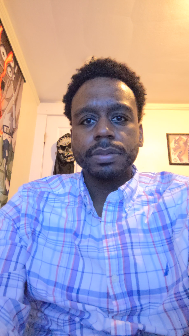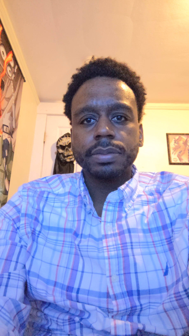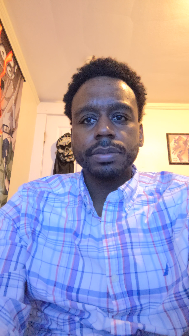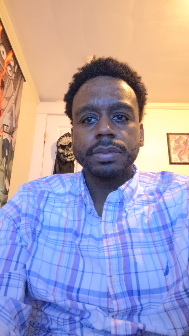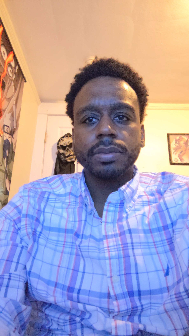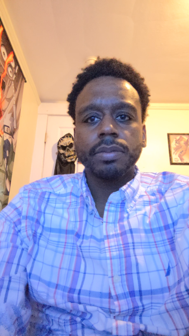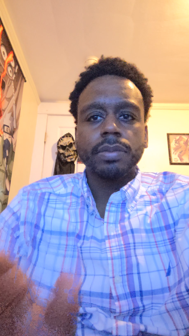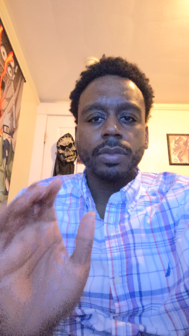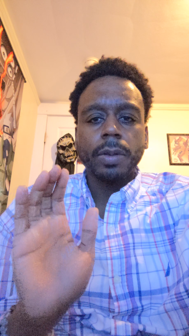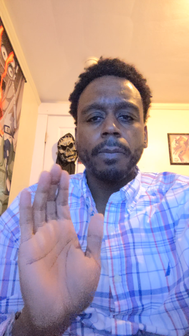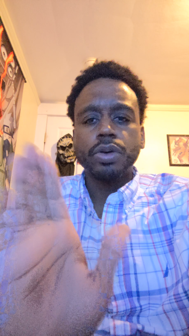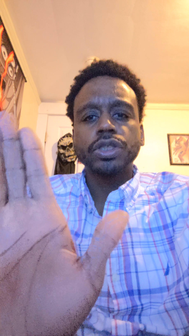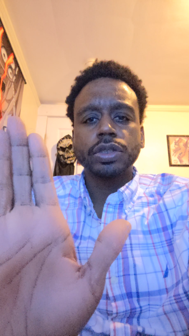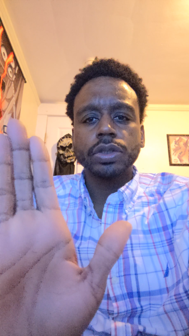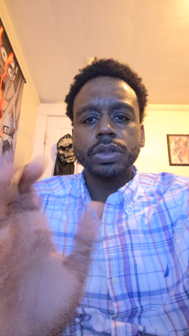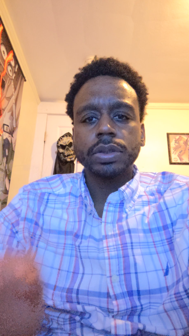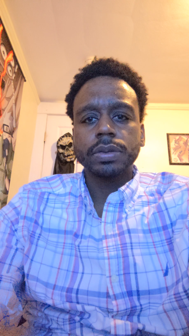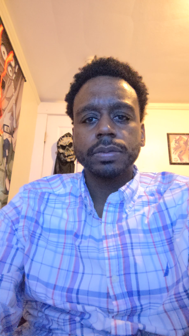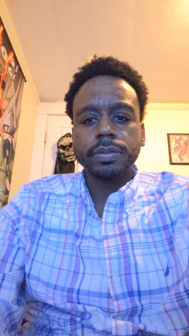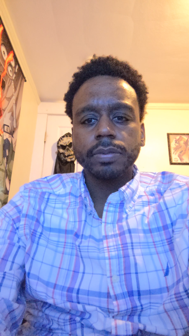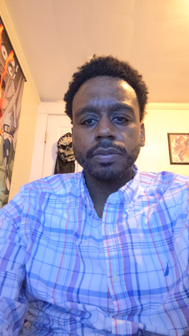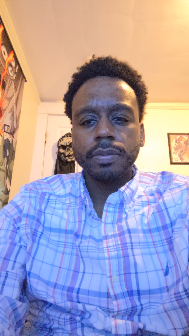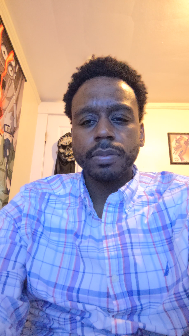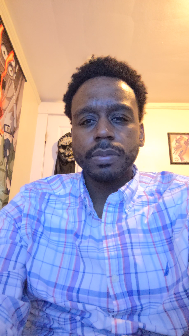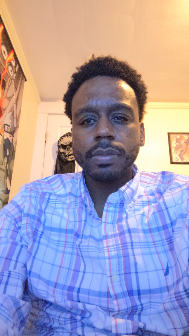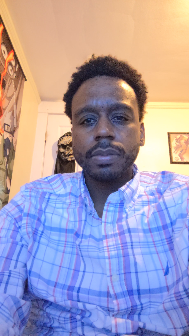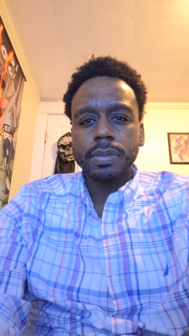push